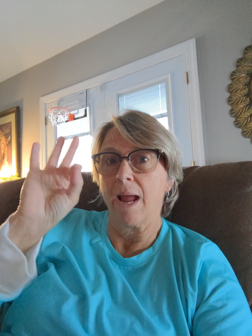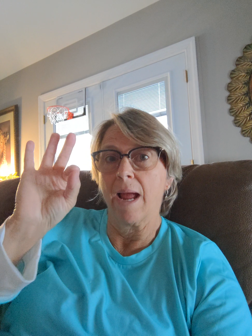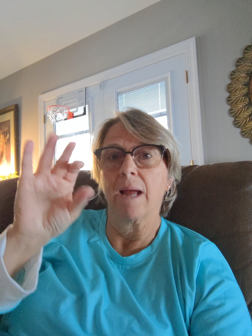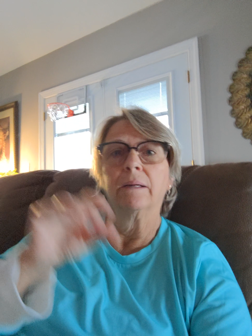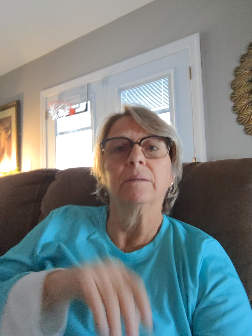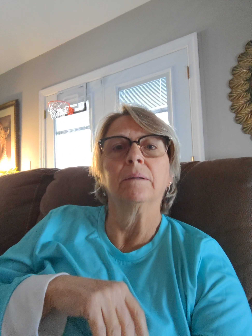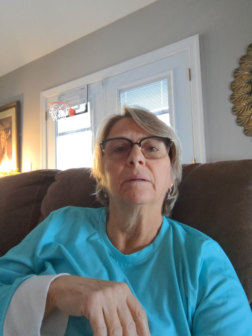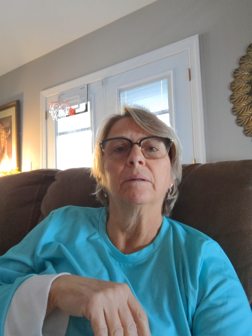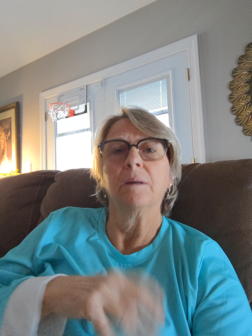find